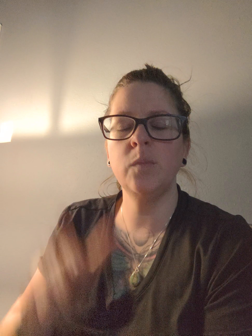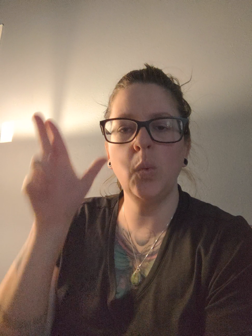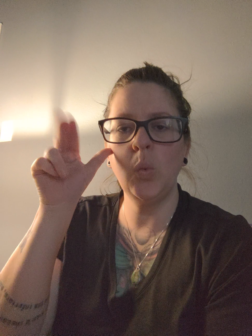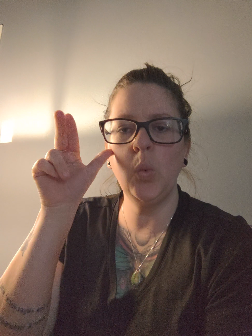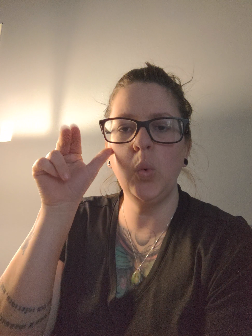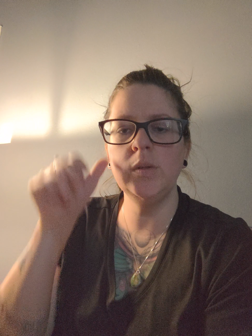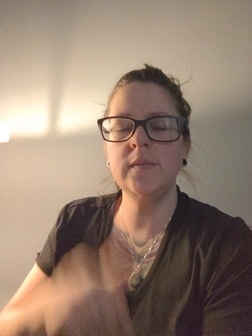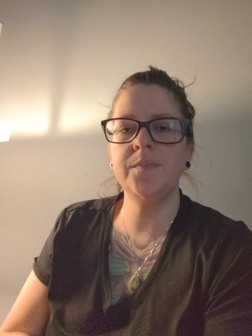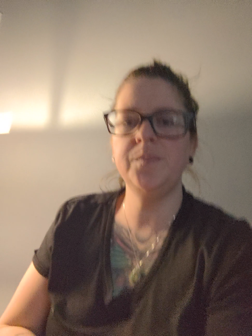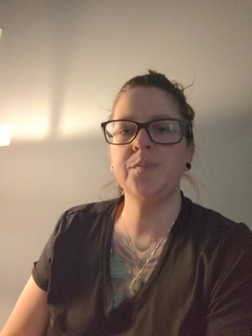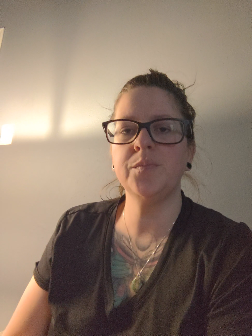horse